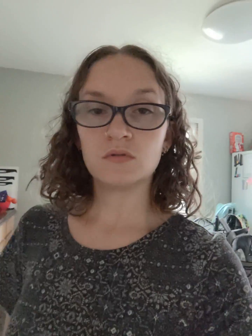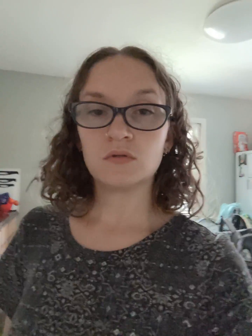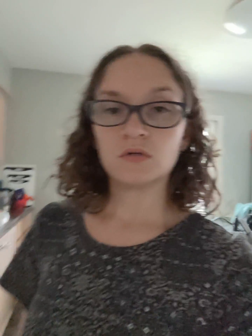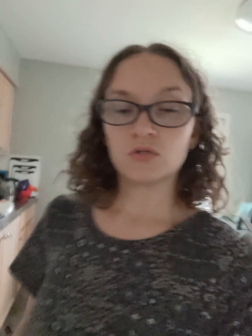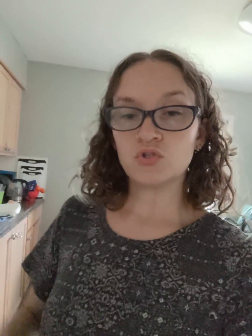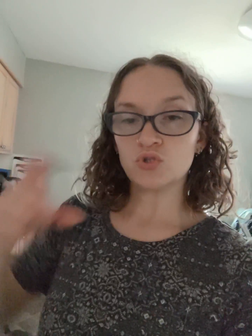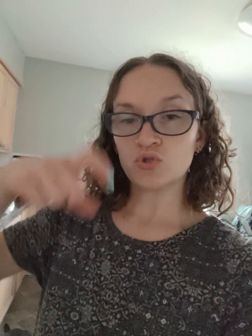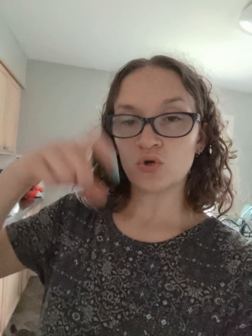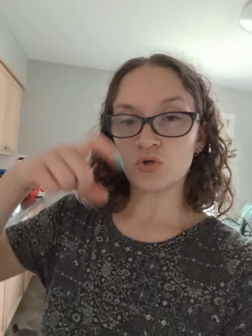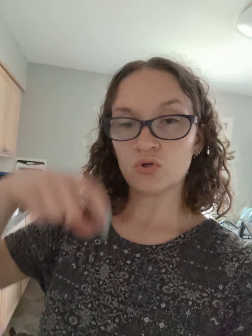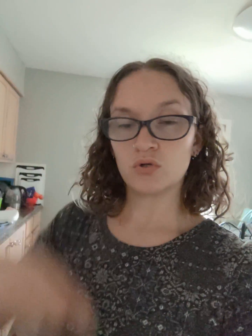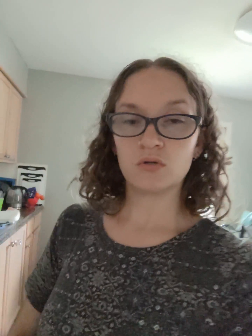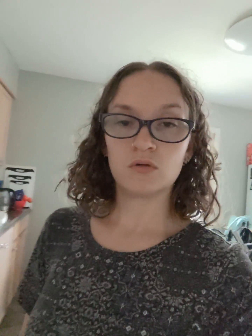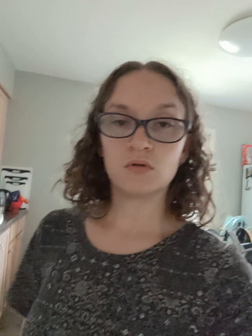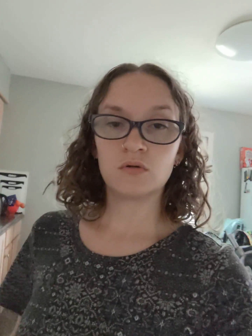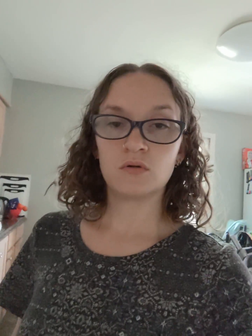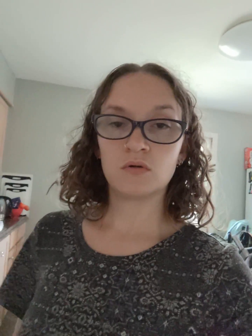should